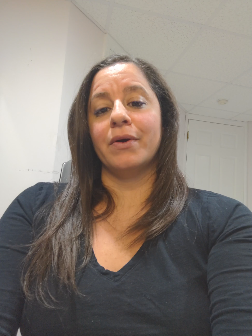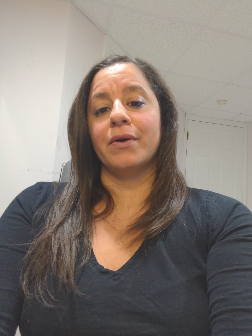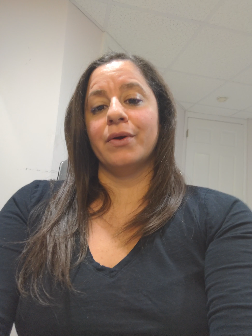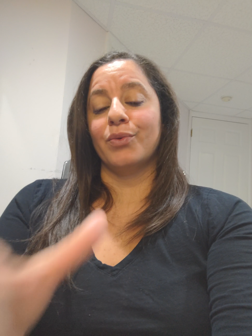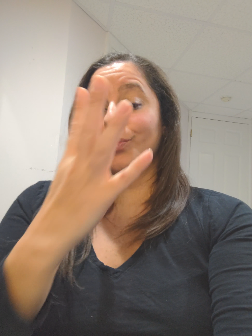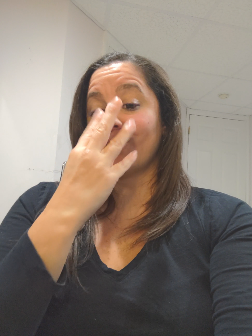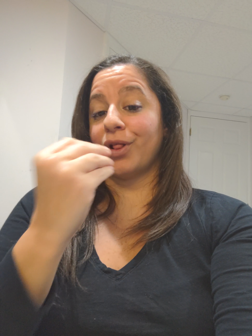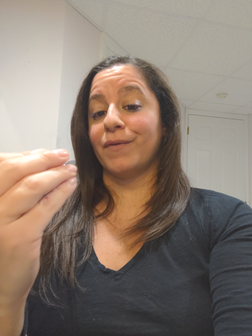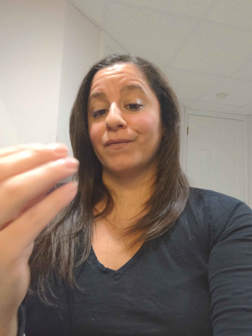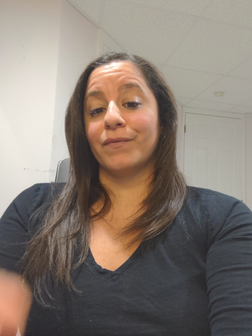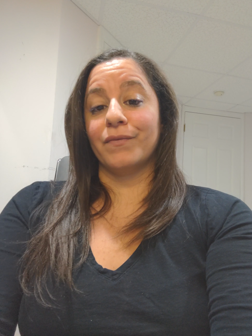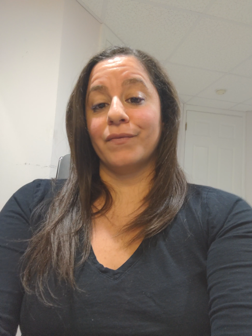wolf